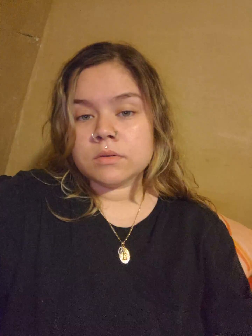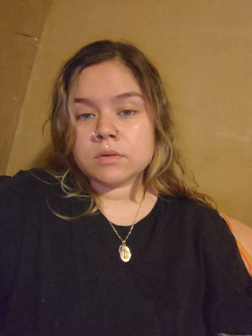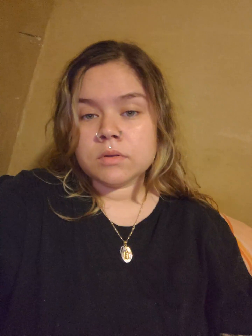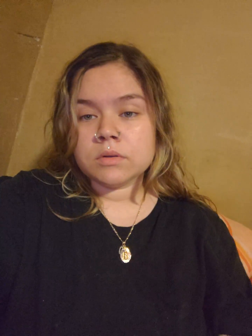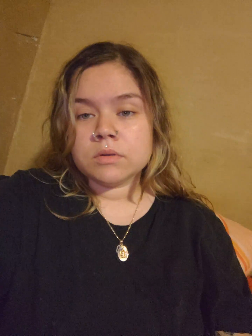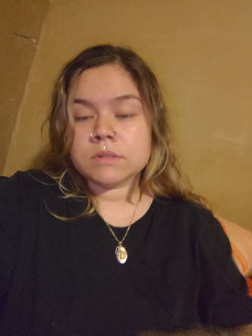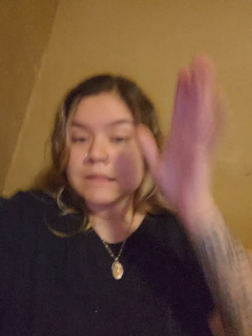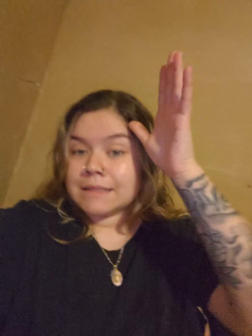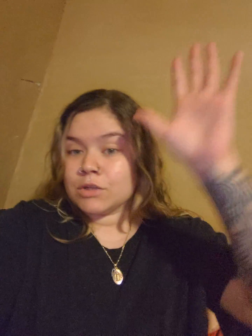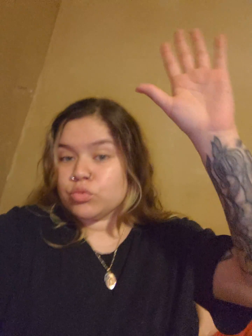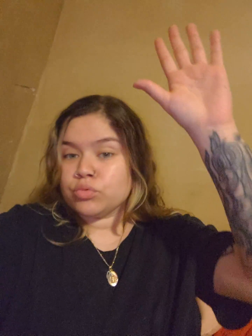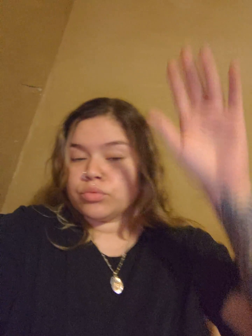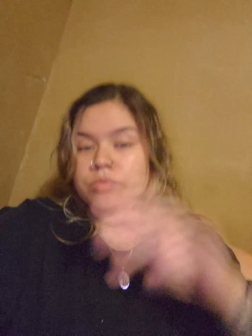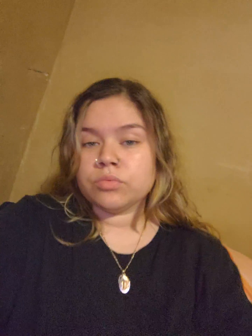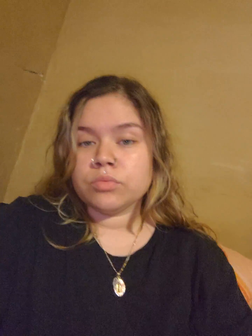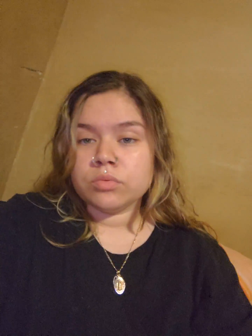deer